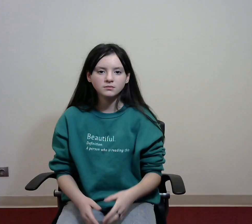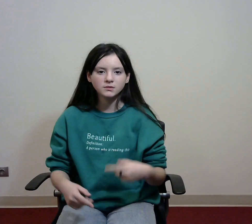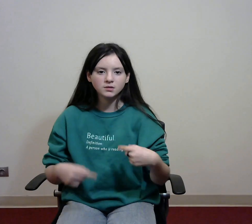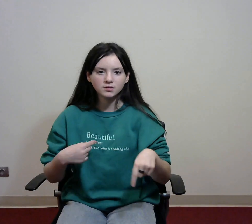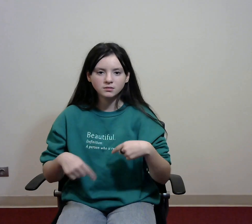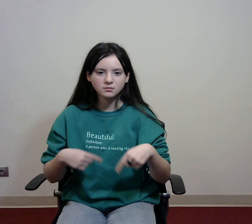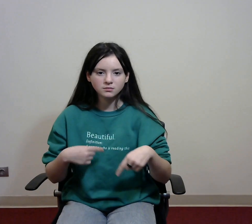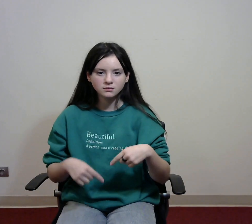futbol